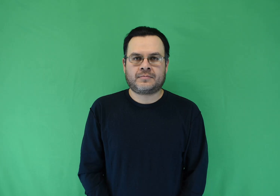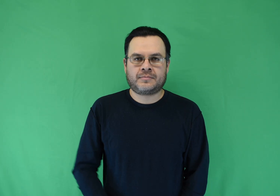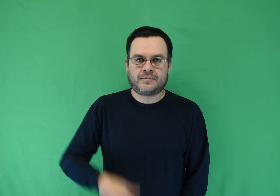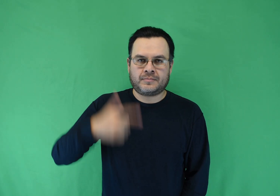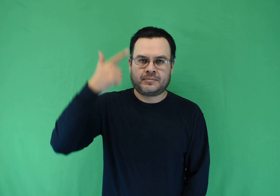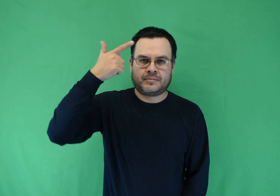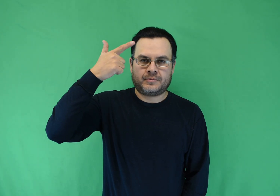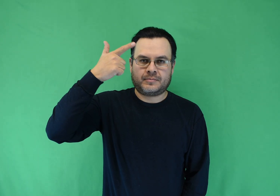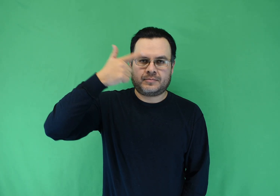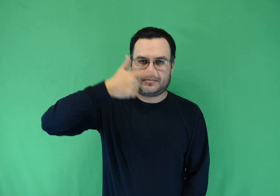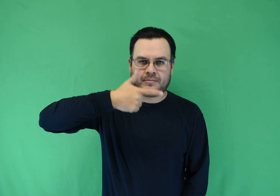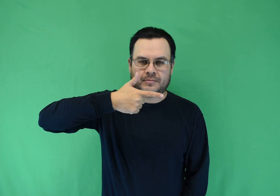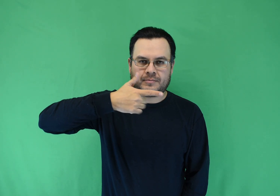noche